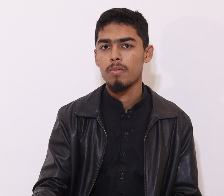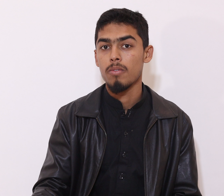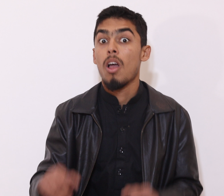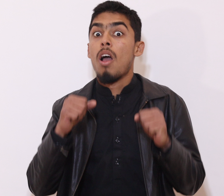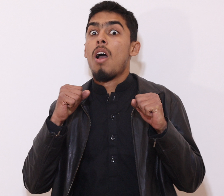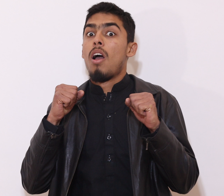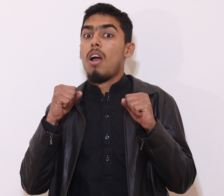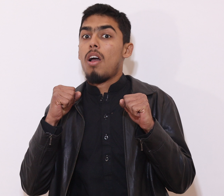scared